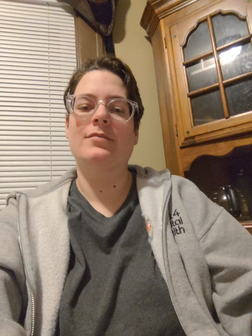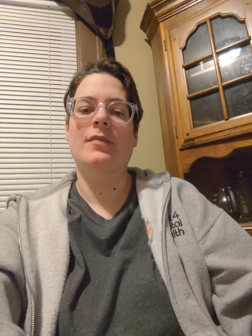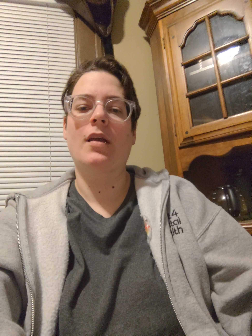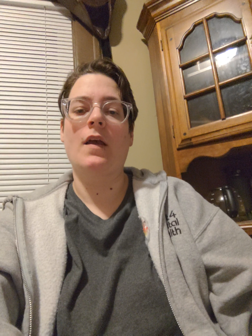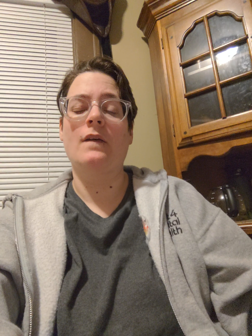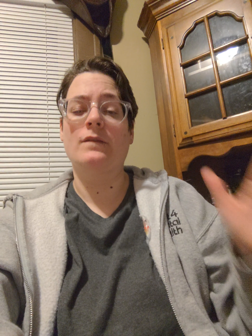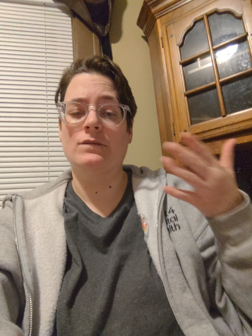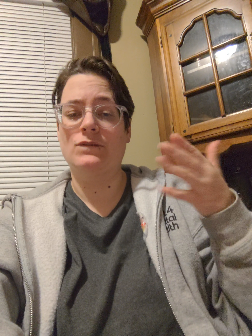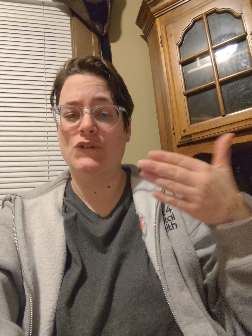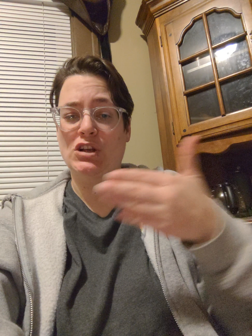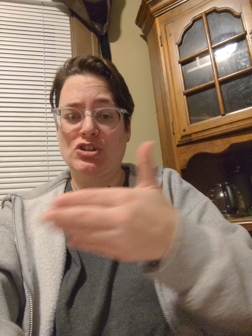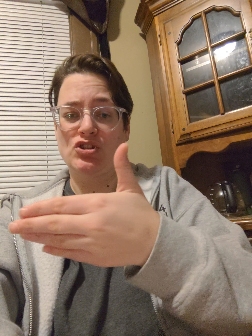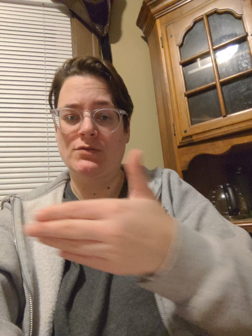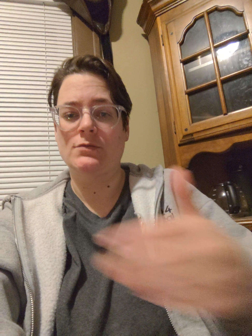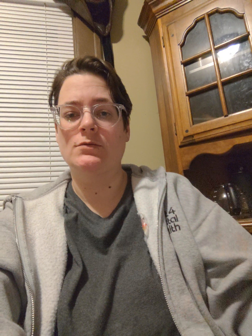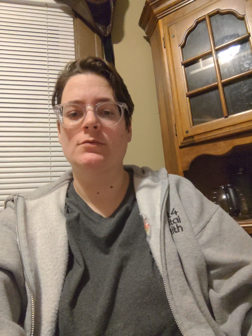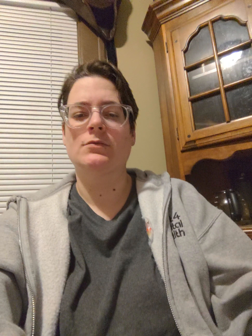fish